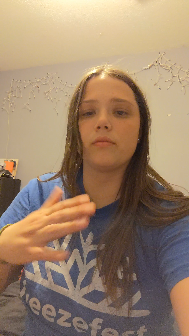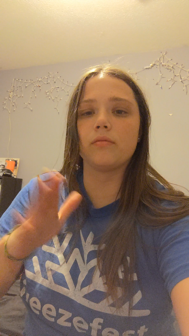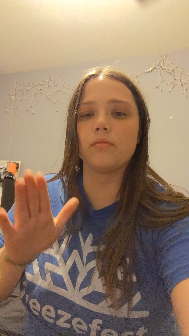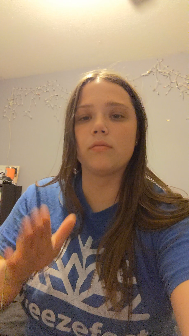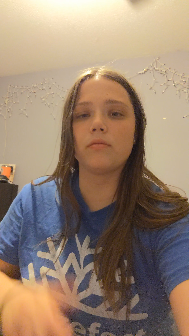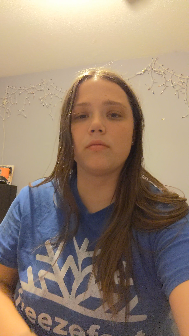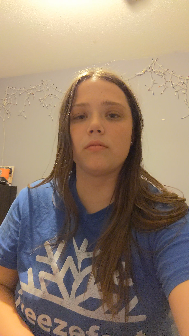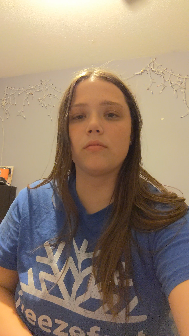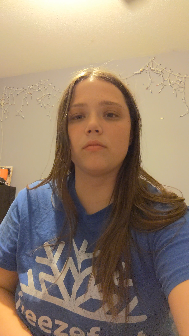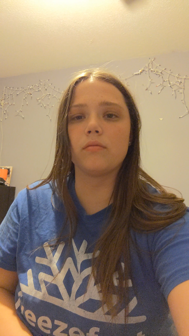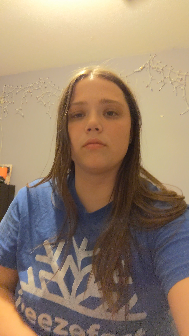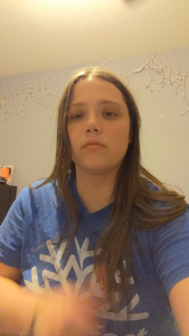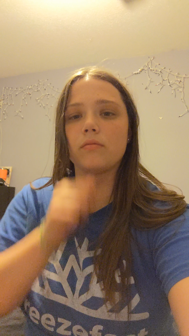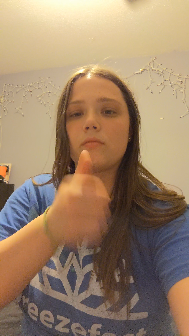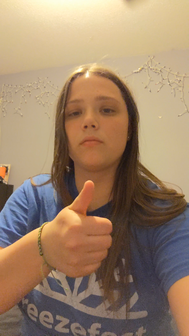don't